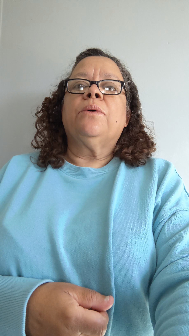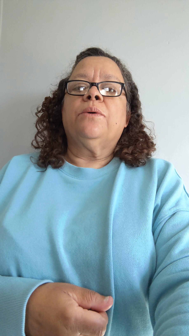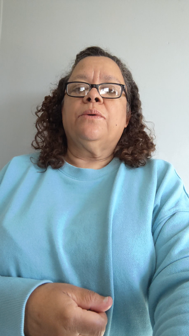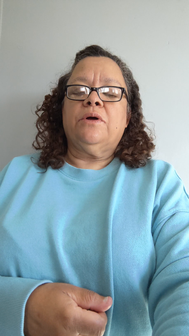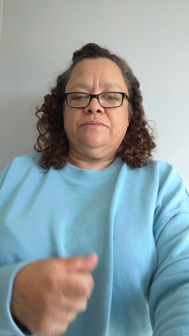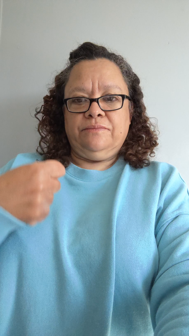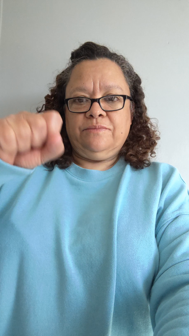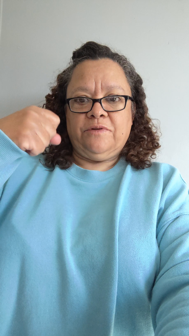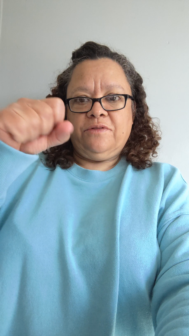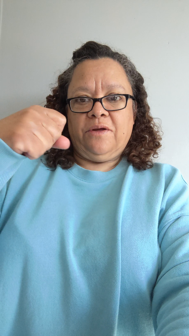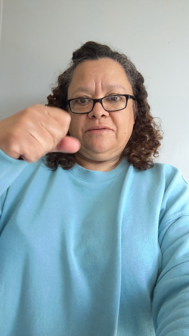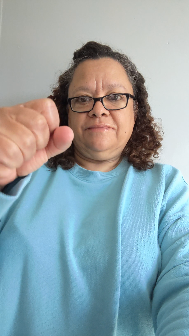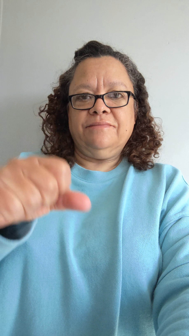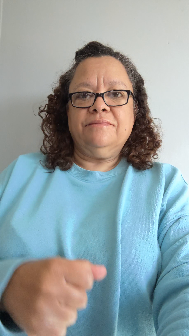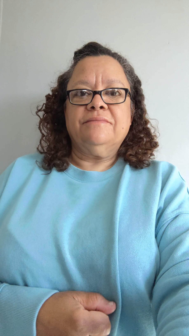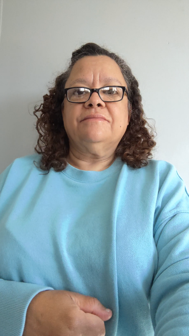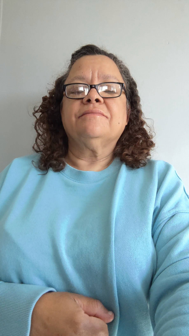motorcycle